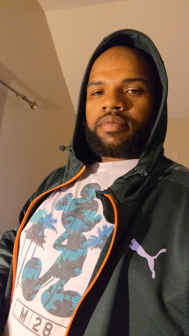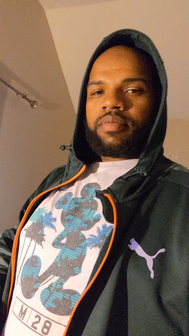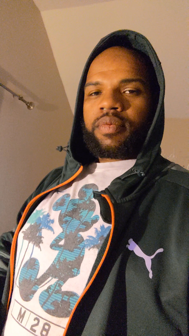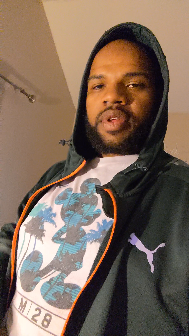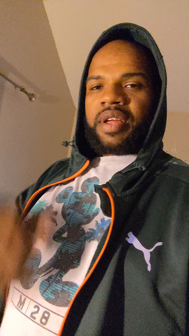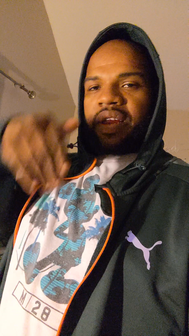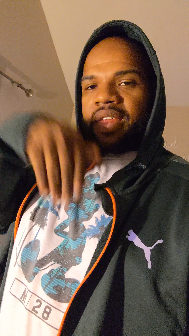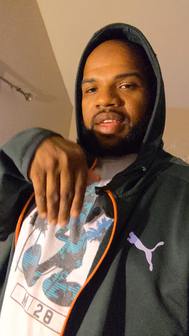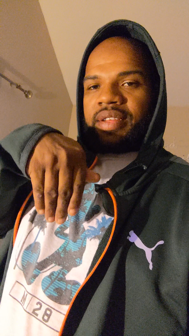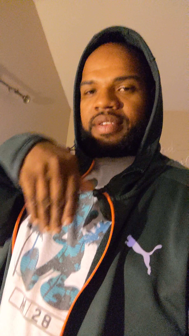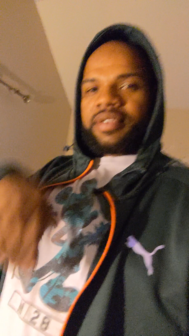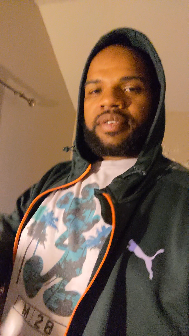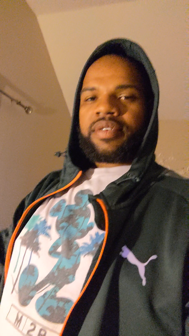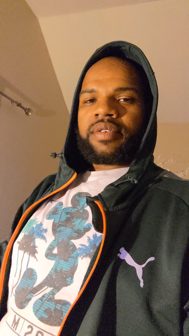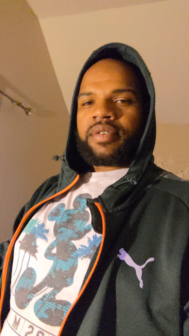night night